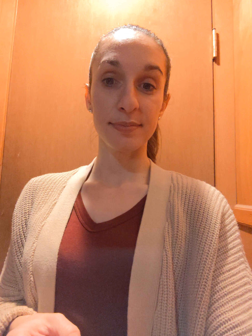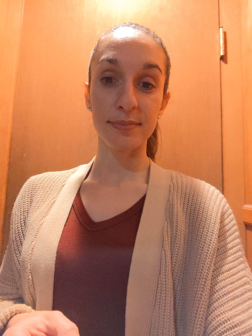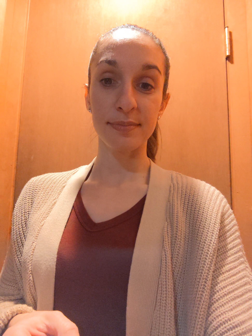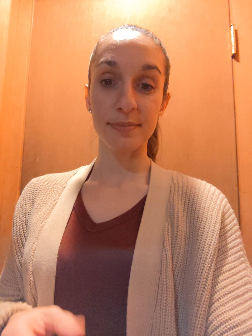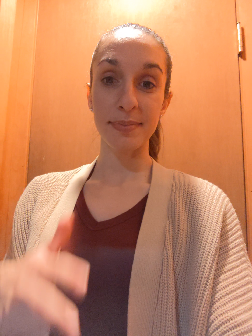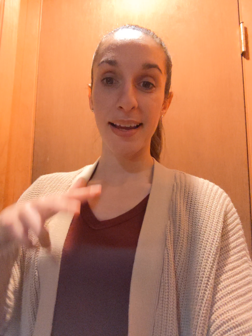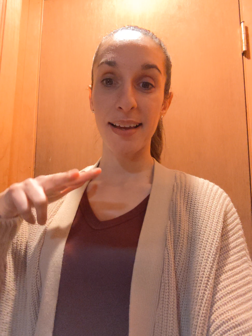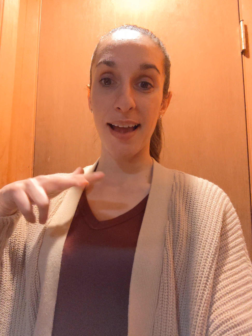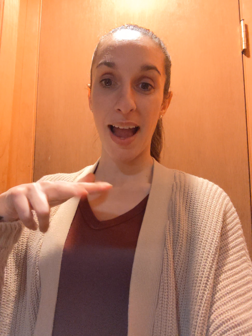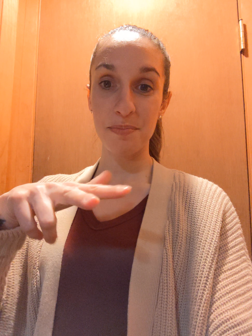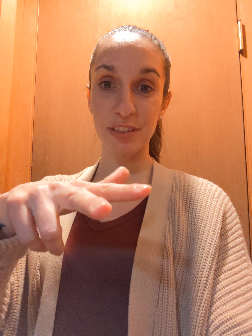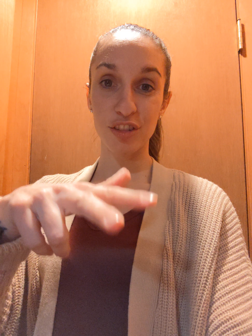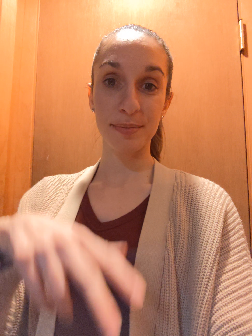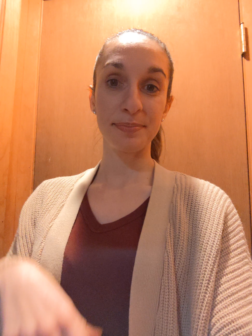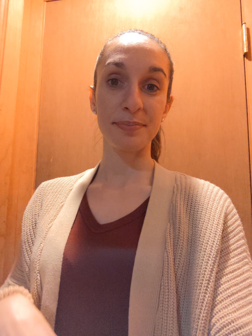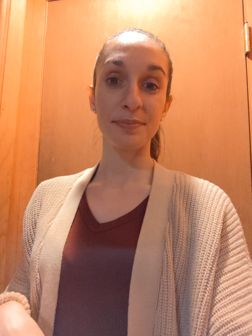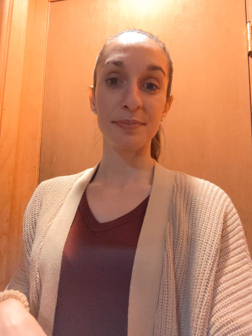helicopter